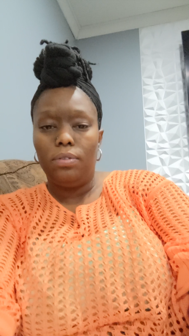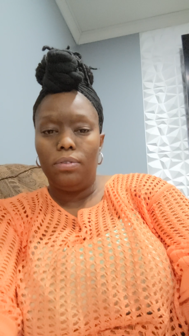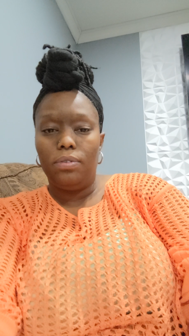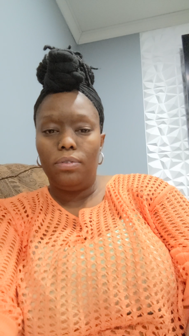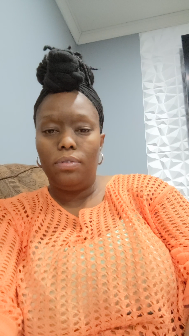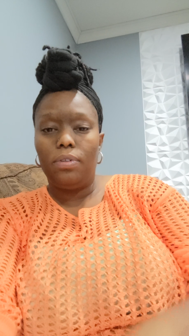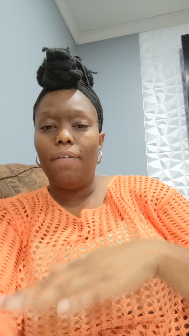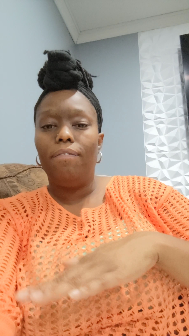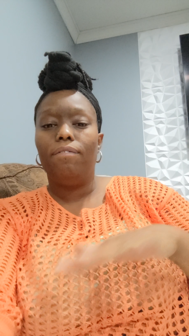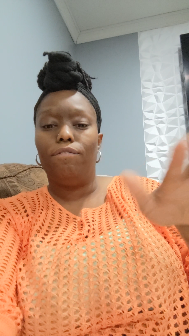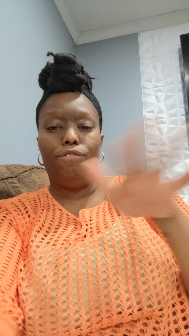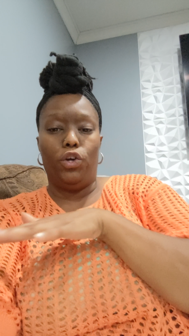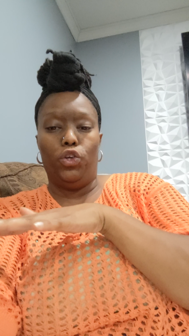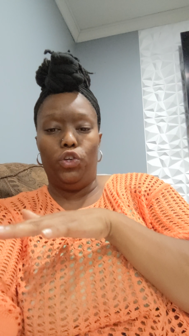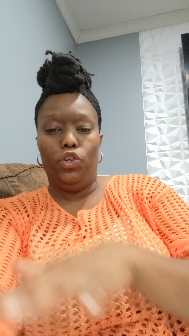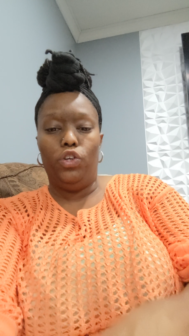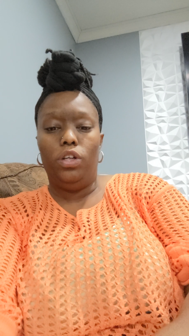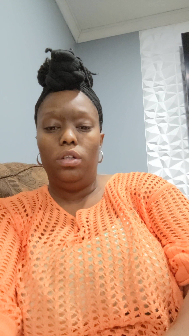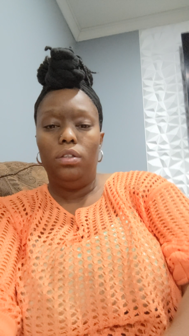full